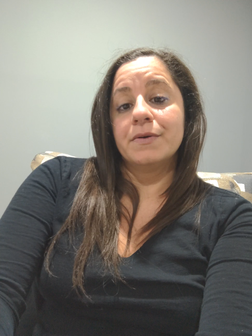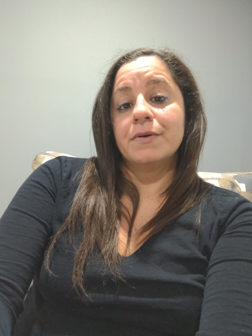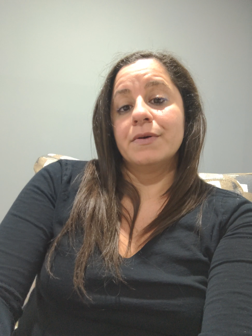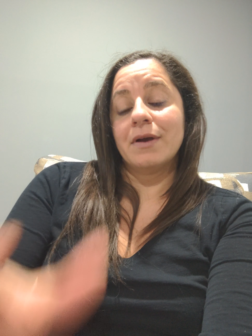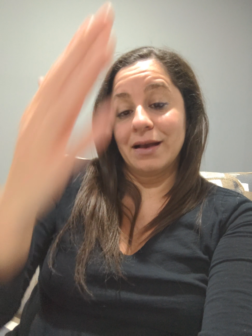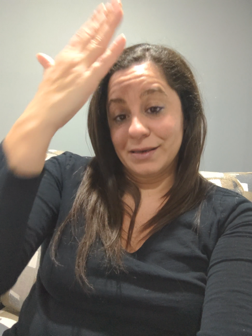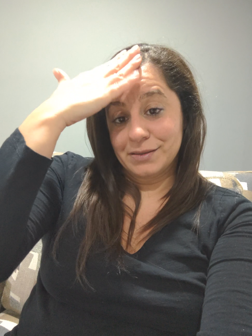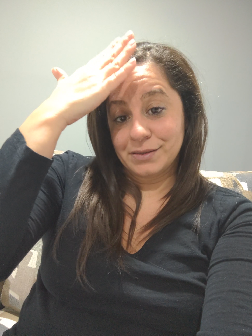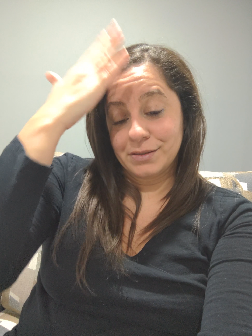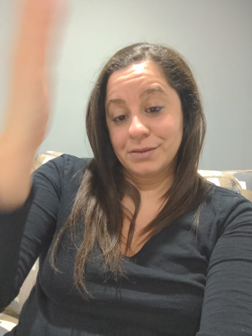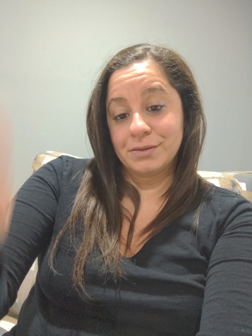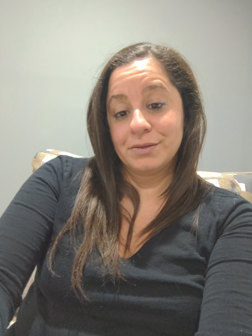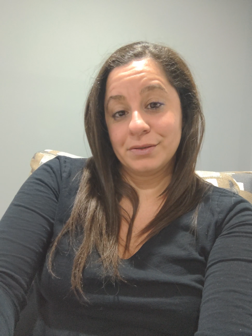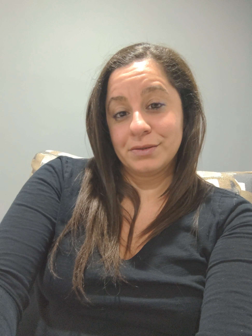hat